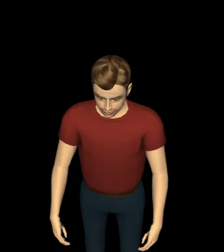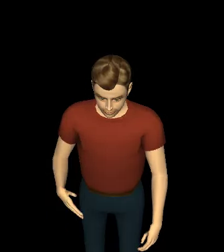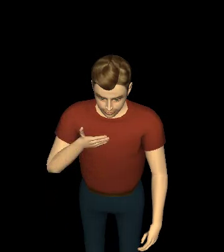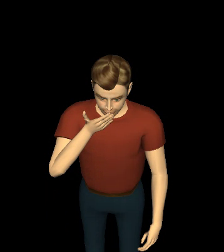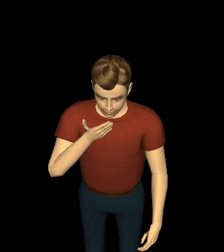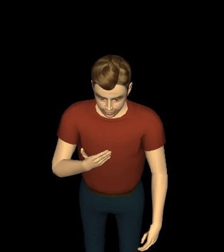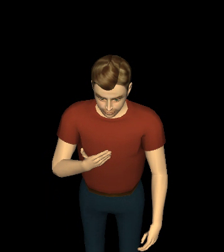يحيي